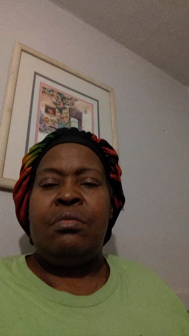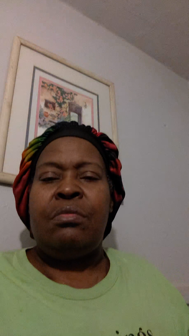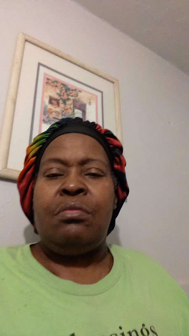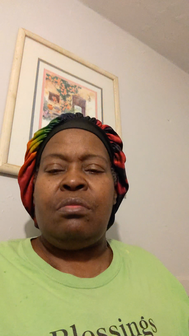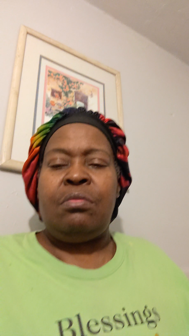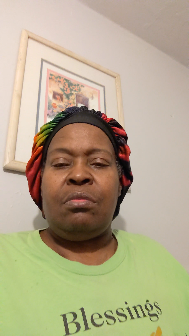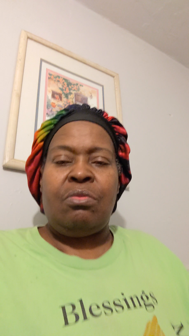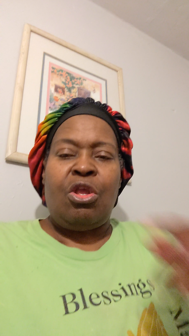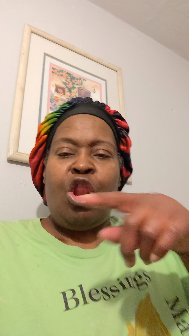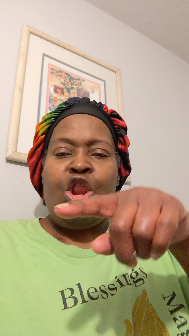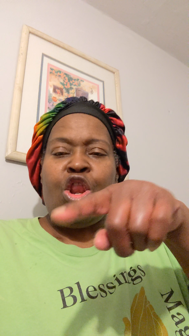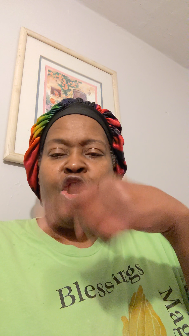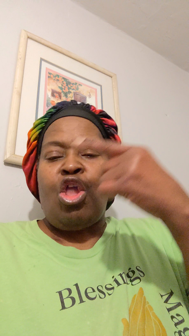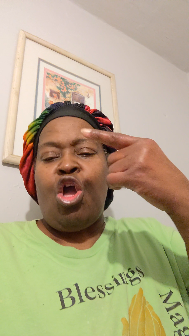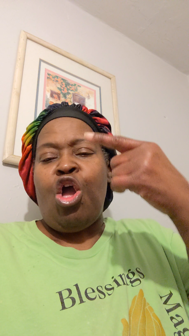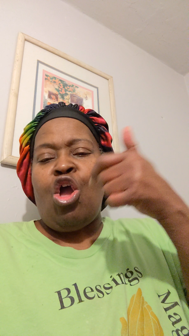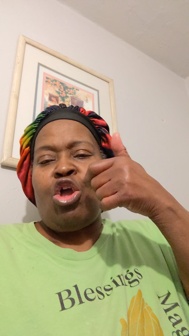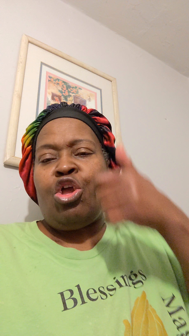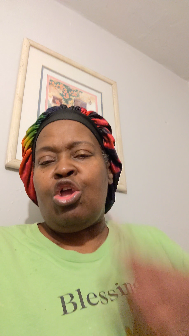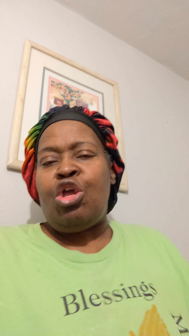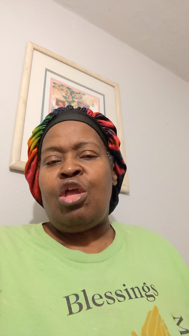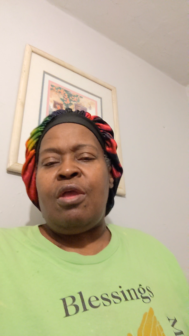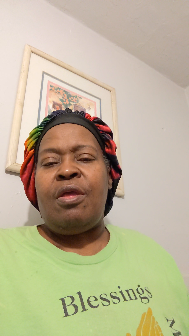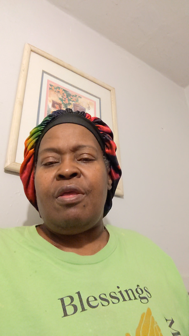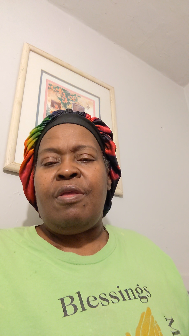long